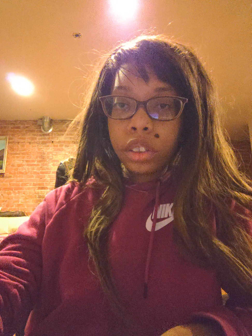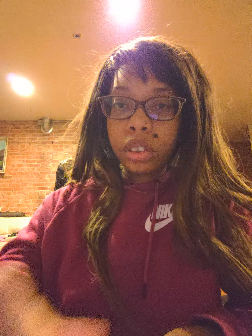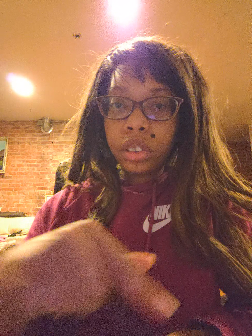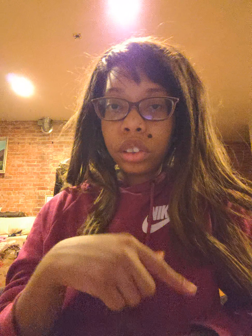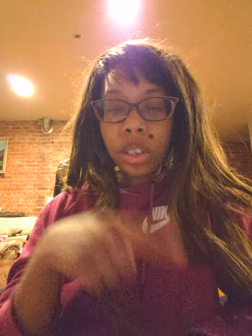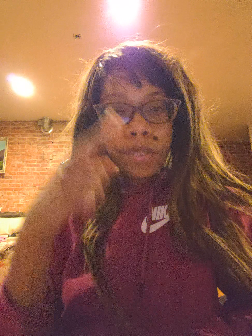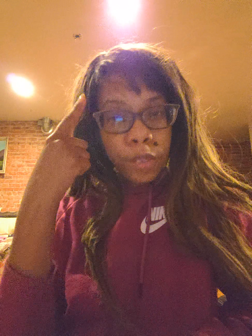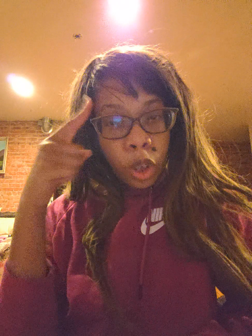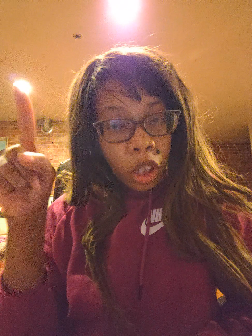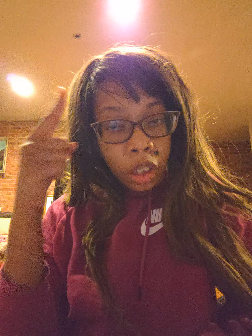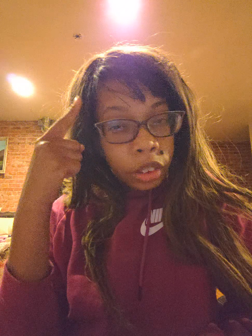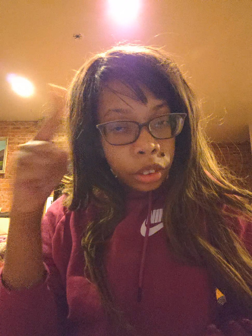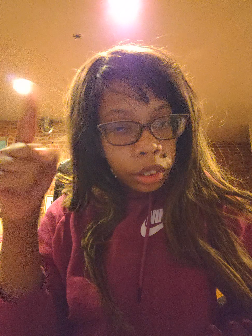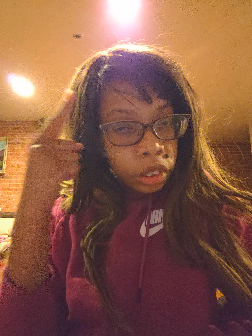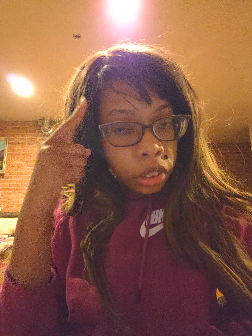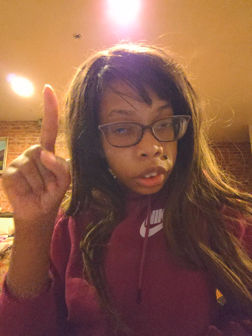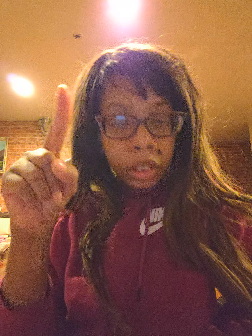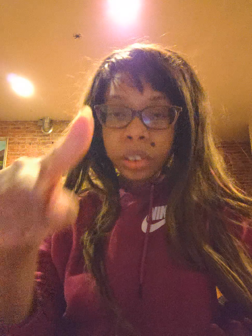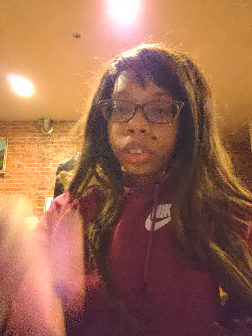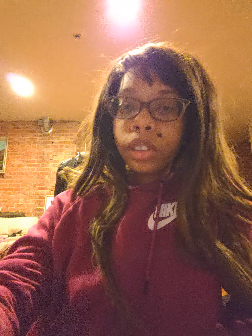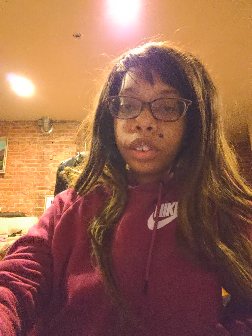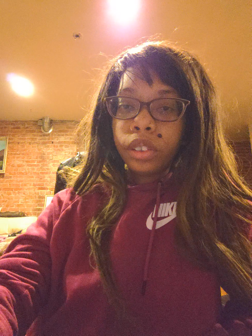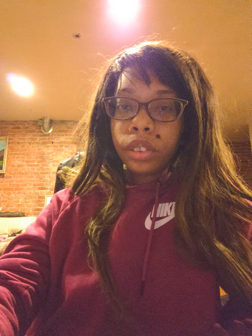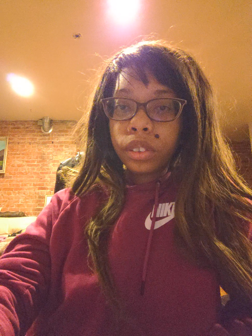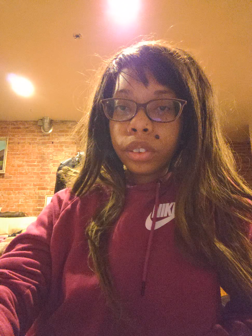for